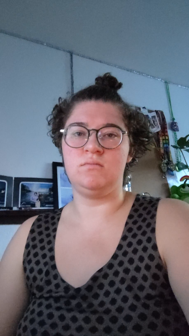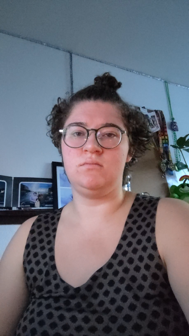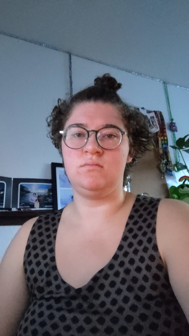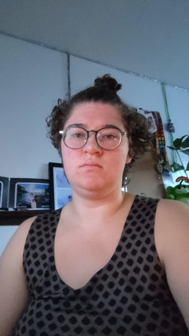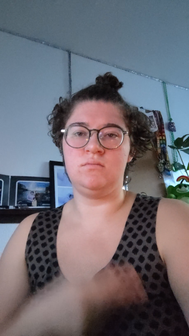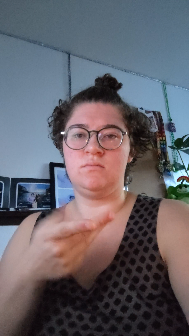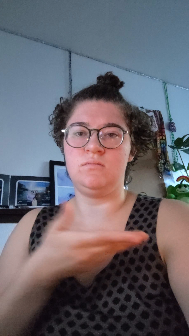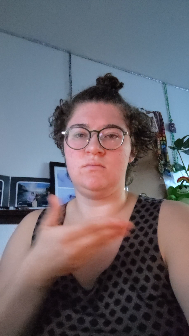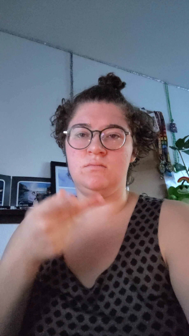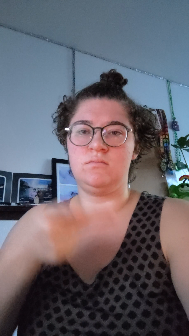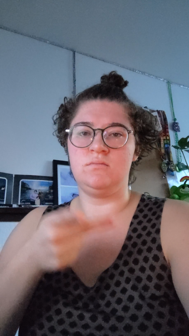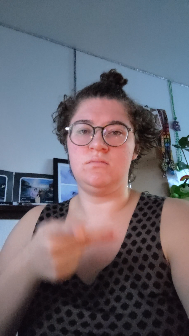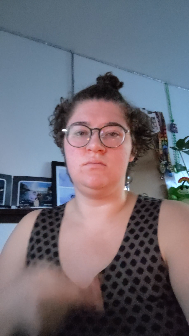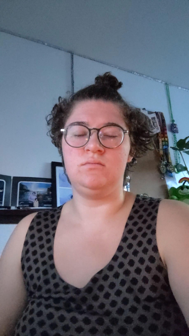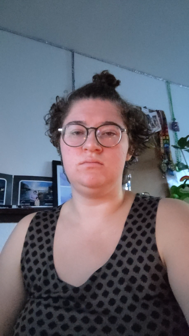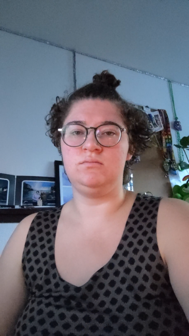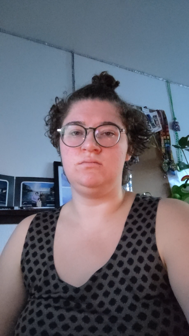babysitter